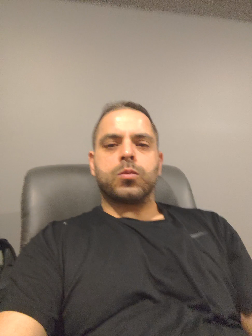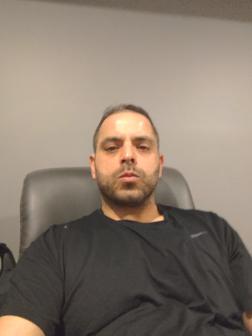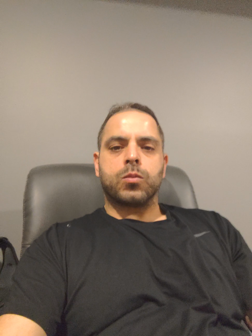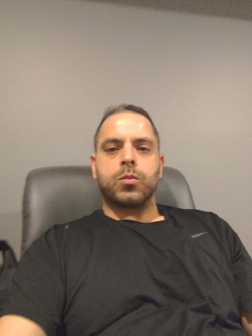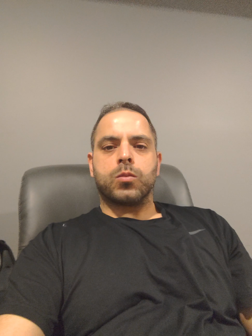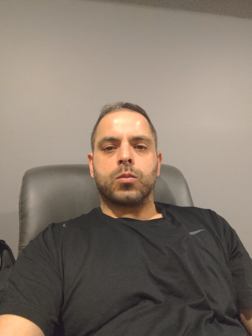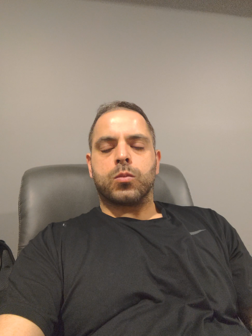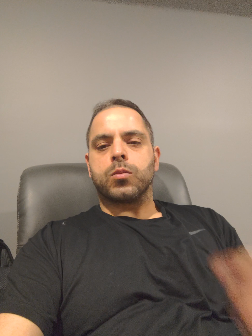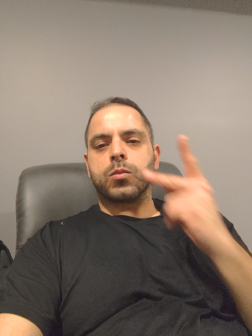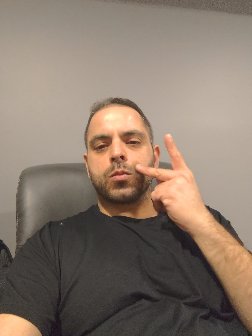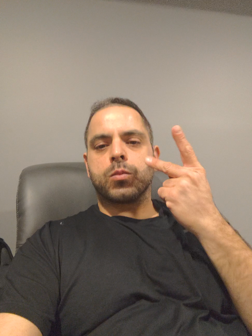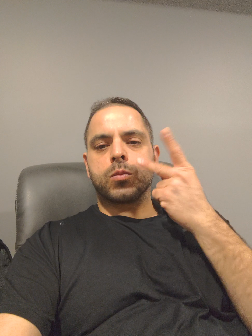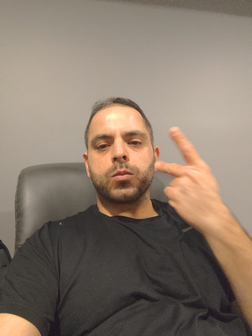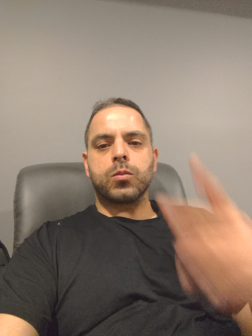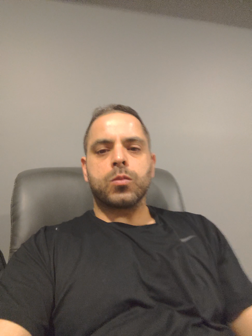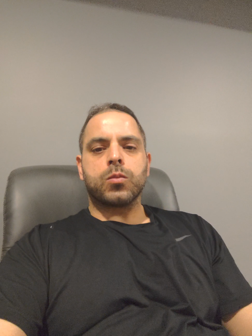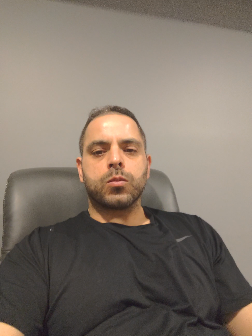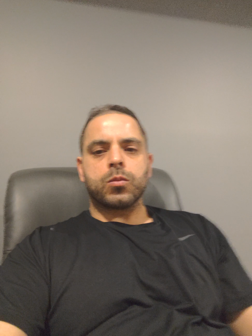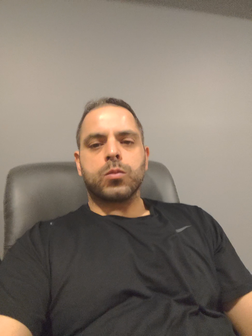kitty